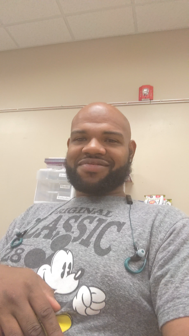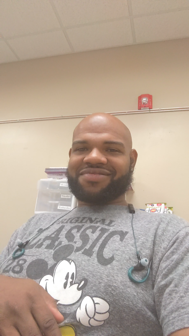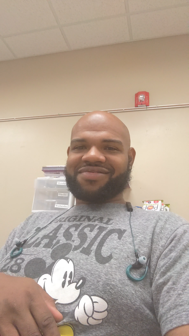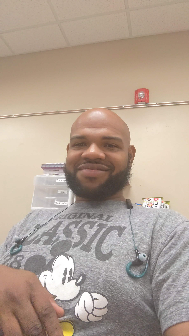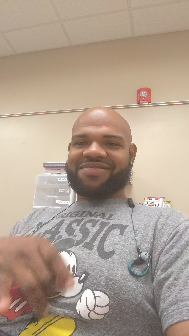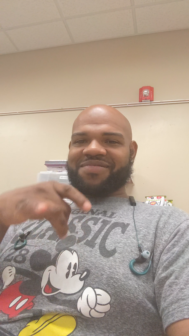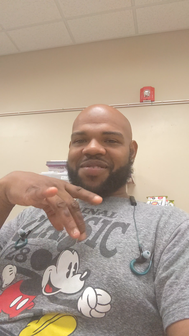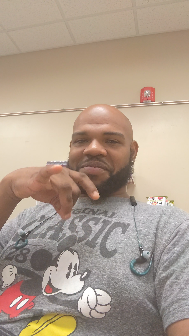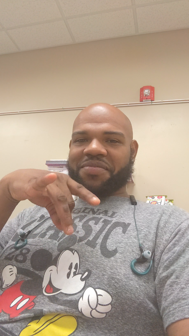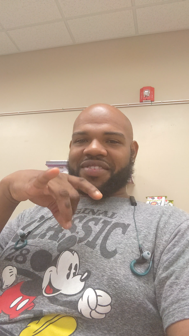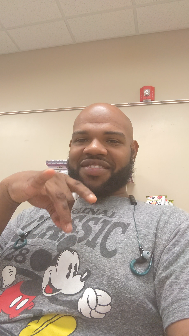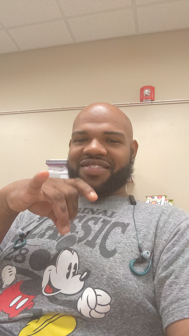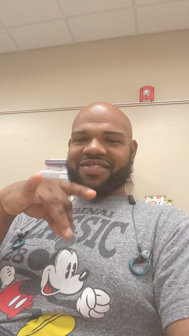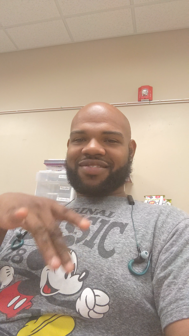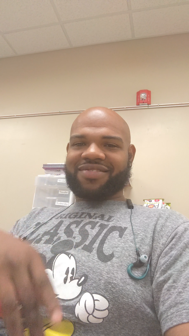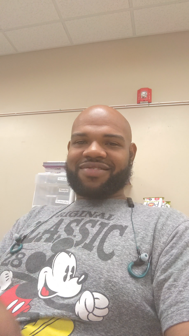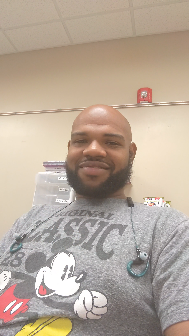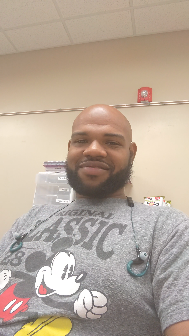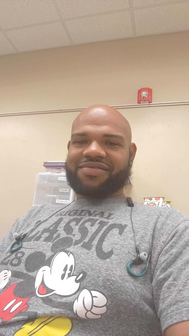pumpkin